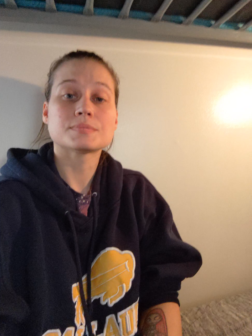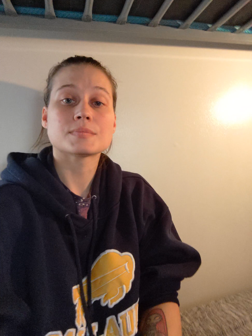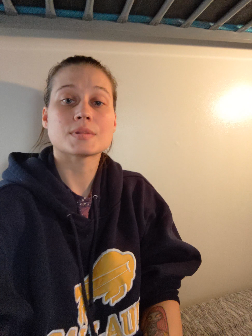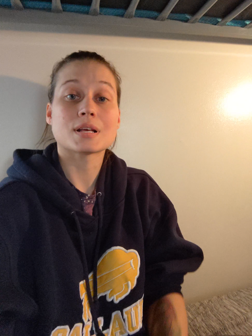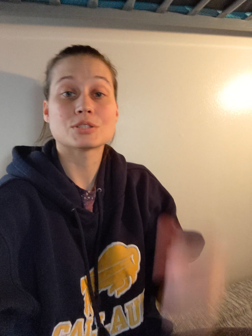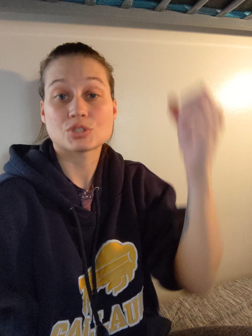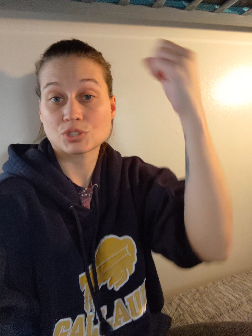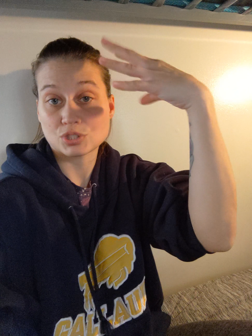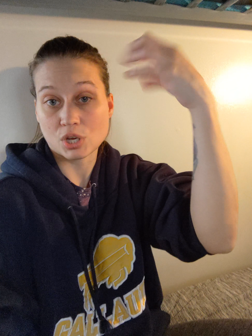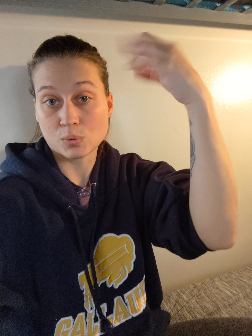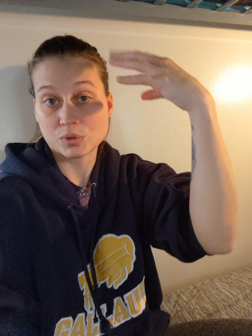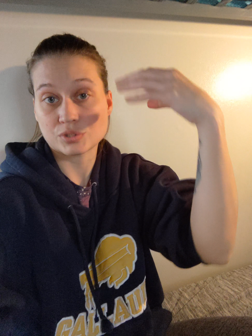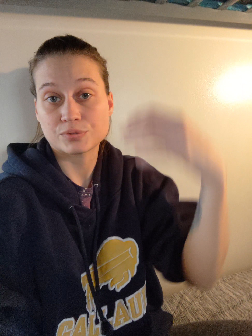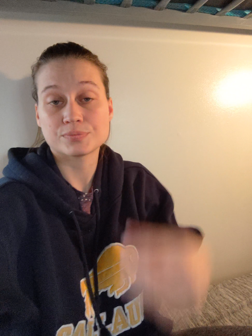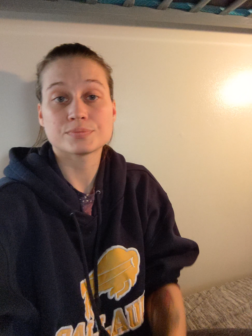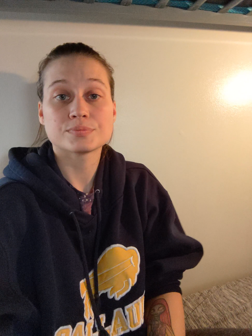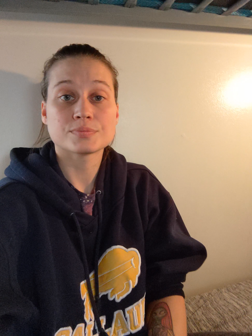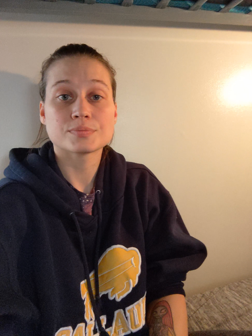shower